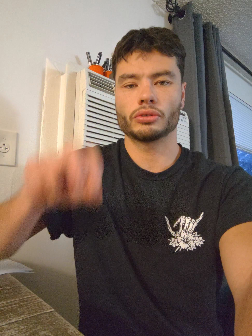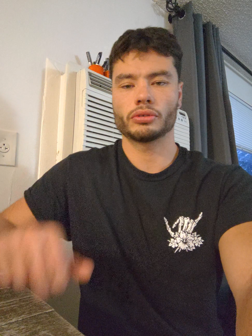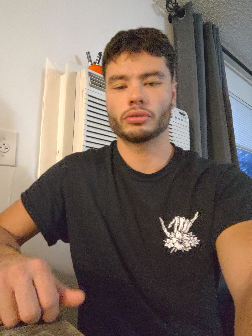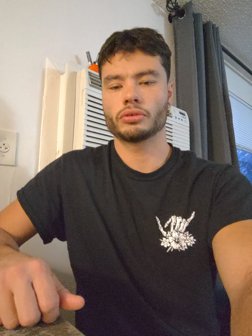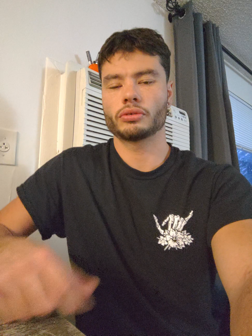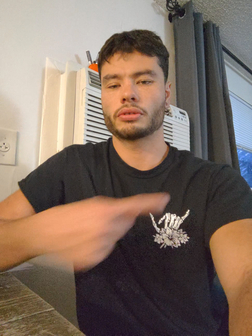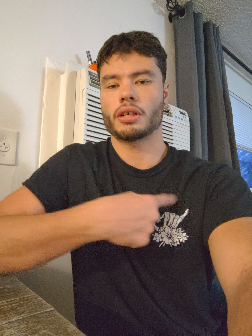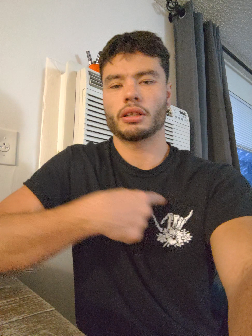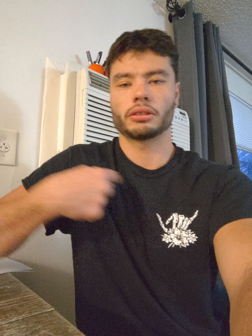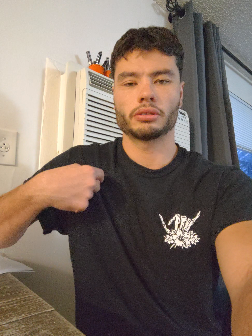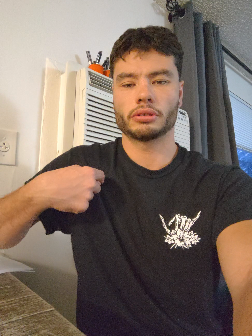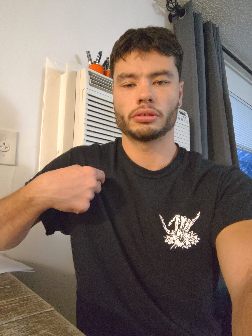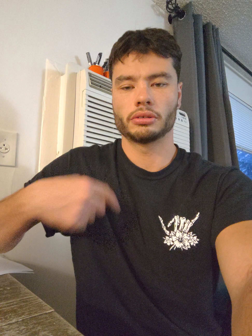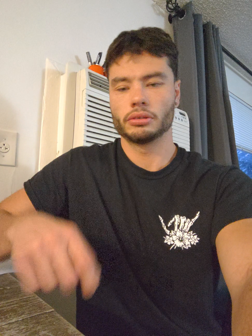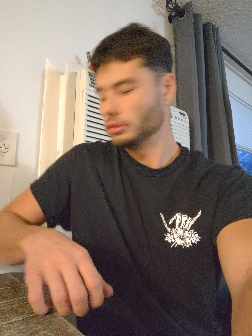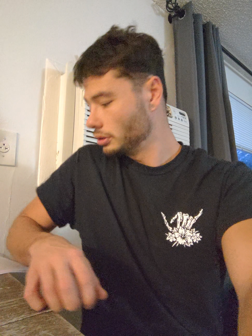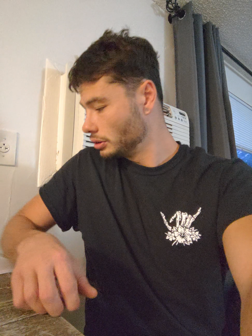we